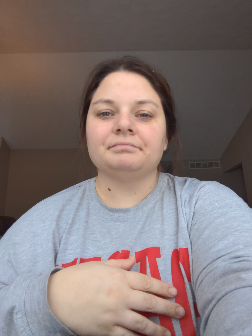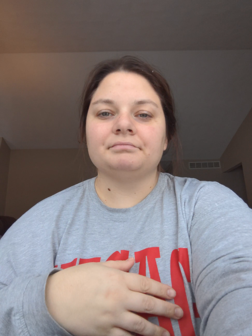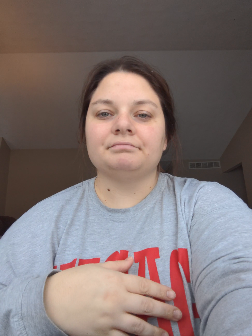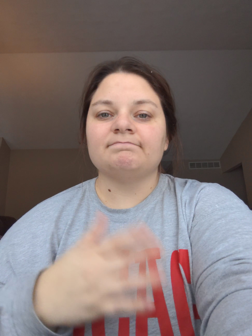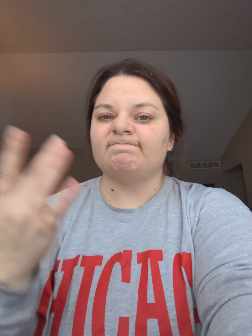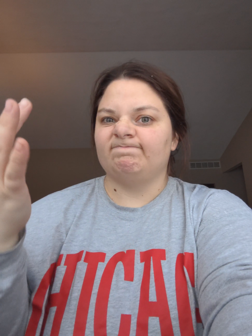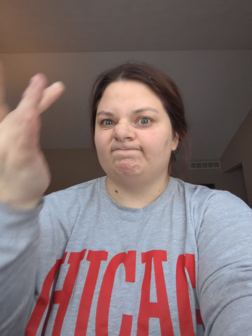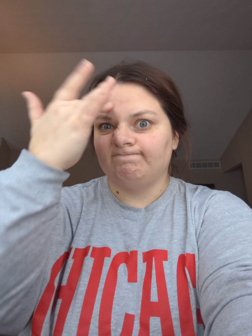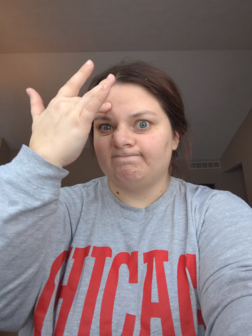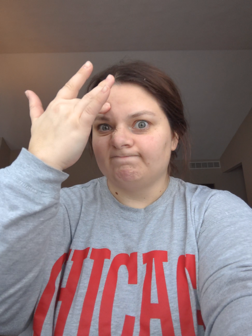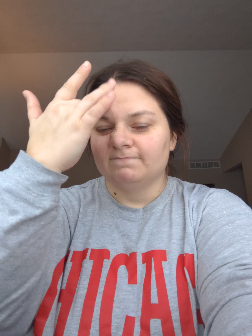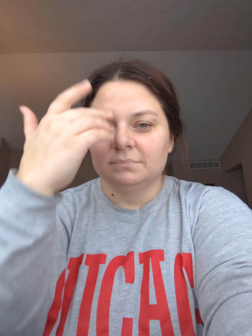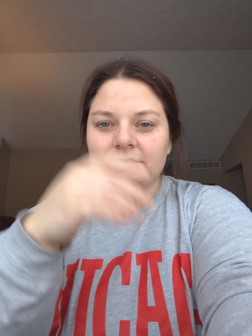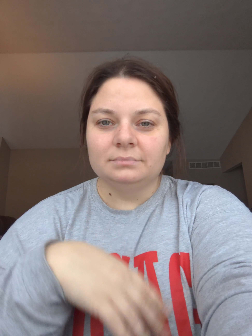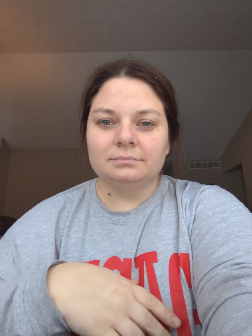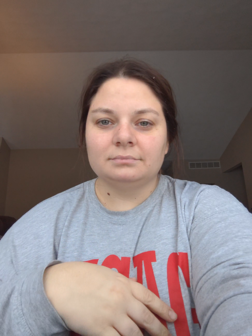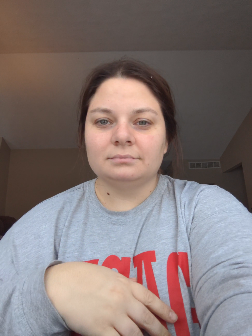sick